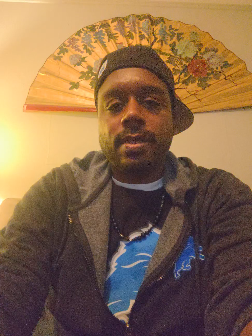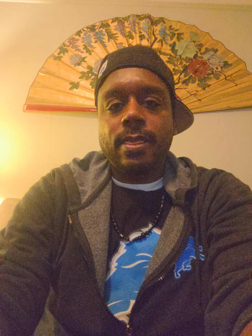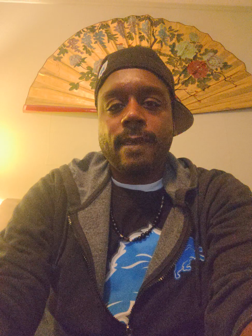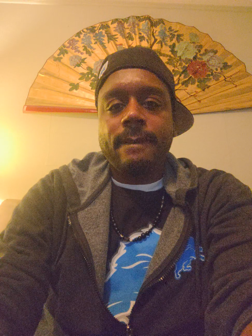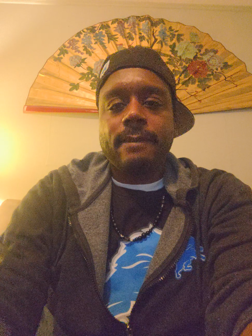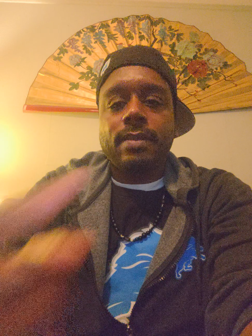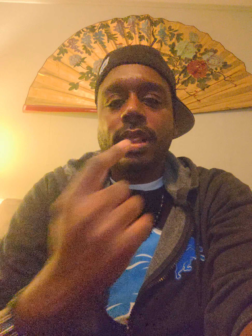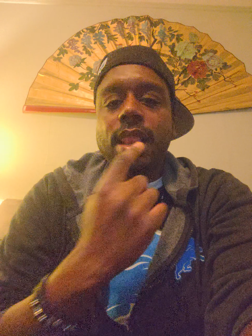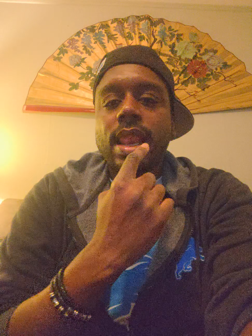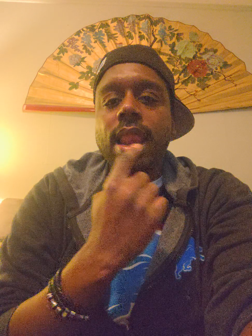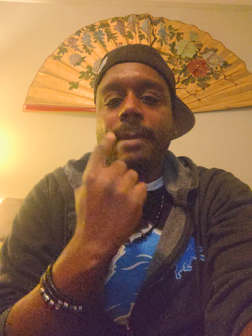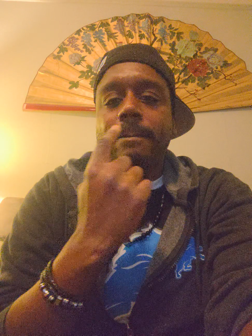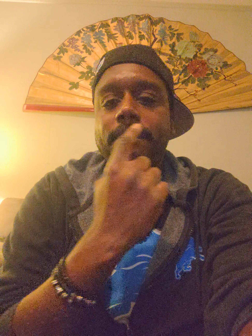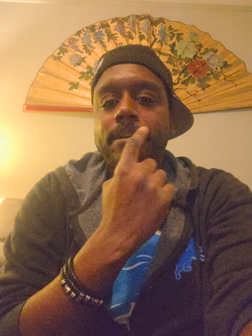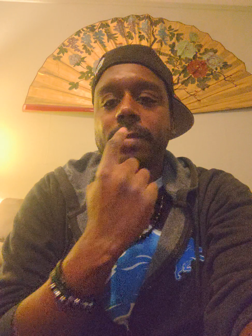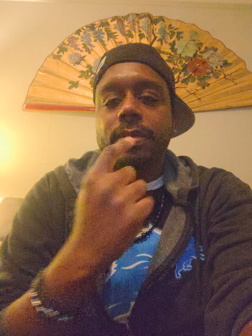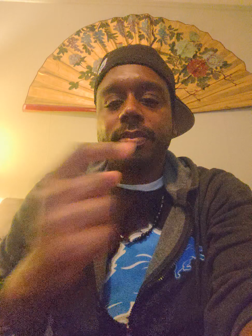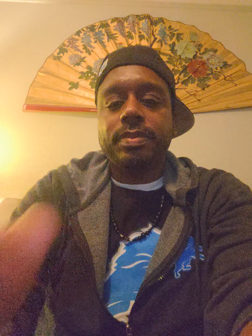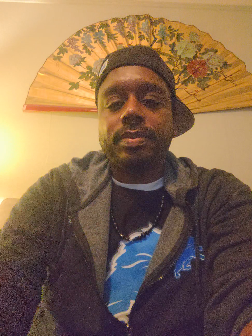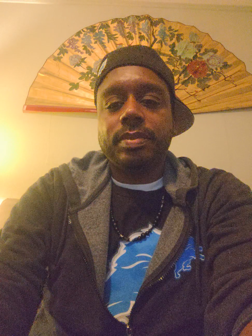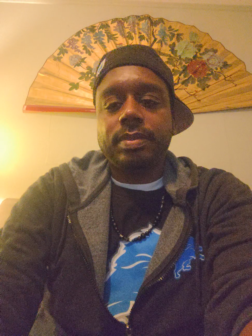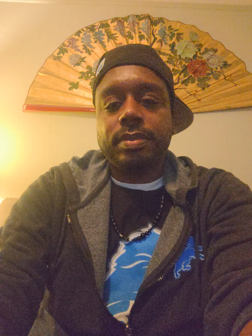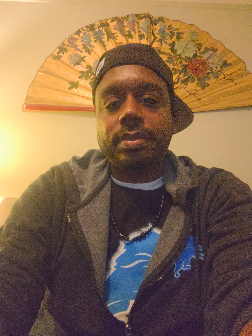lips